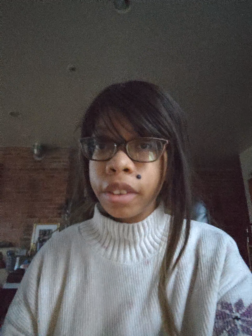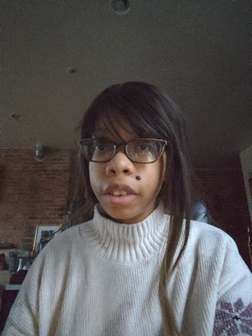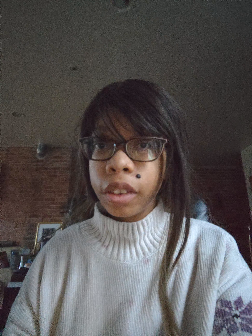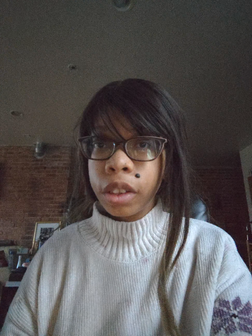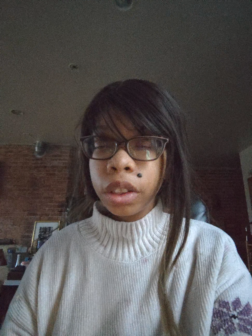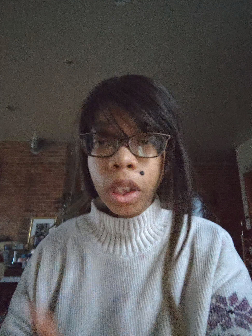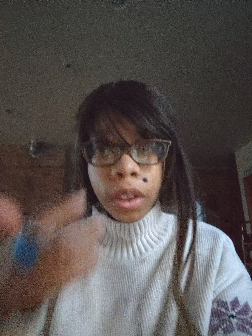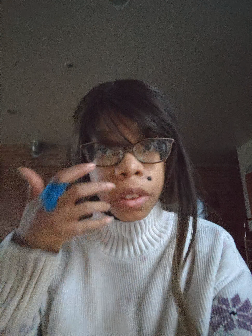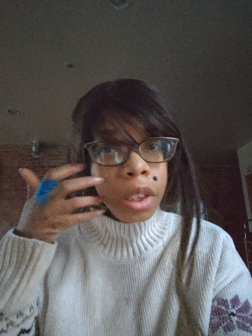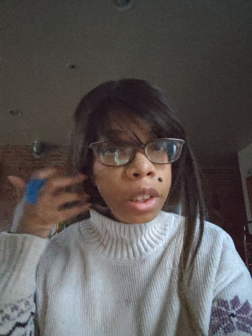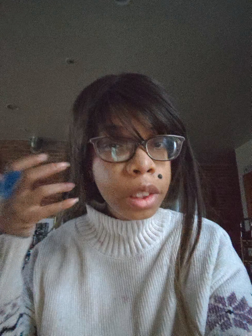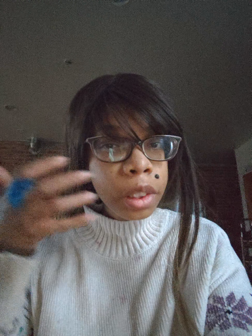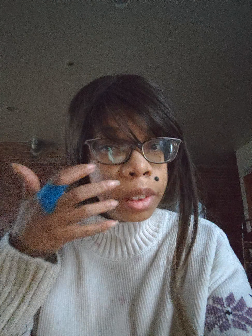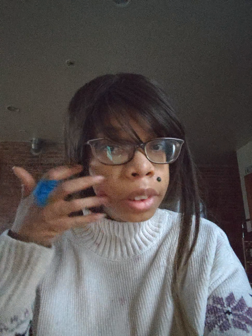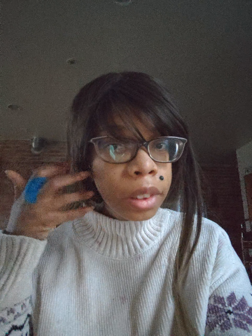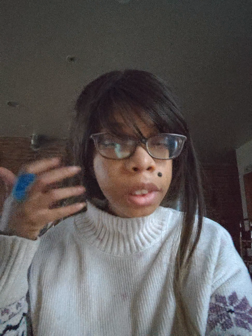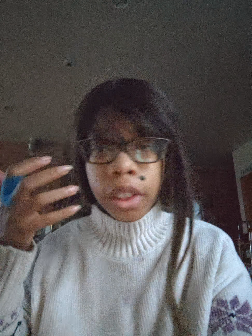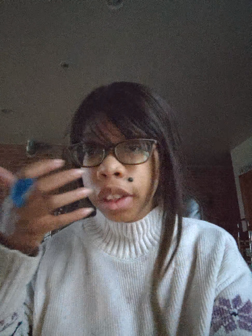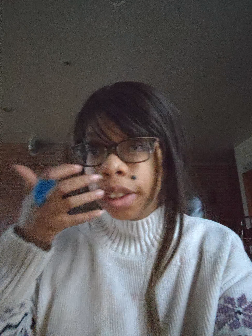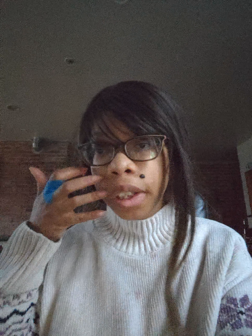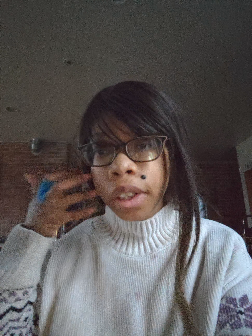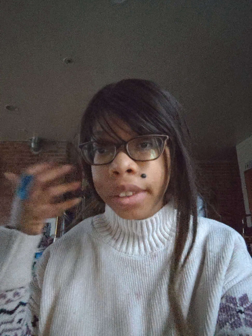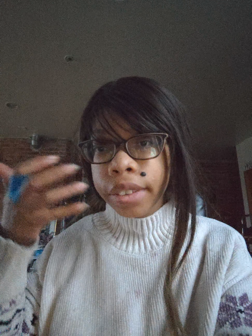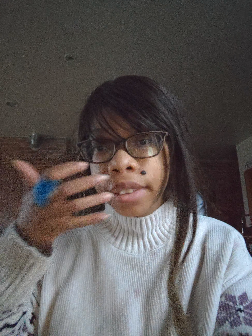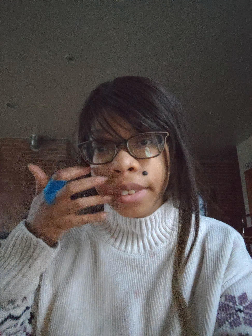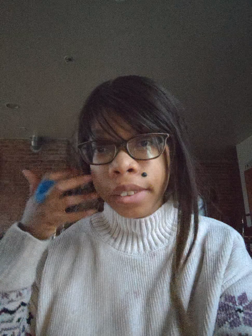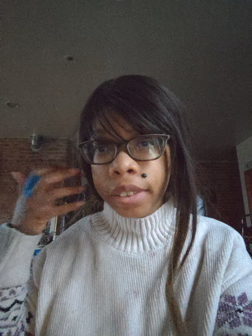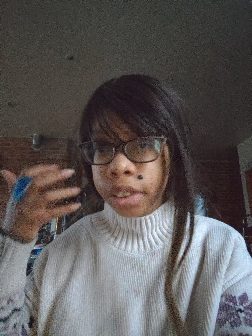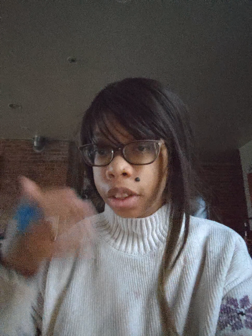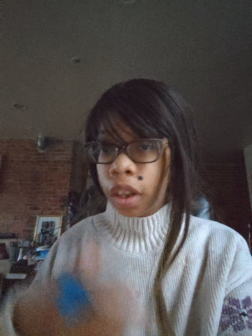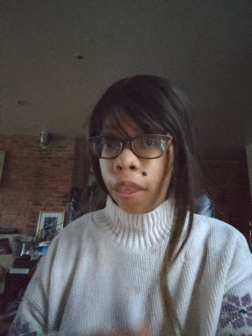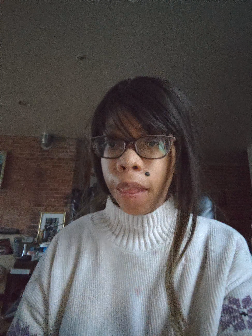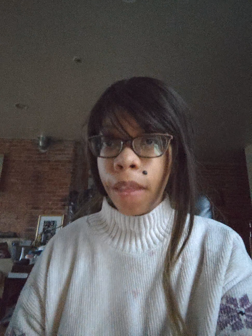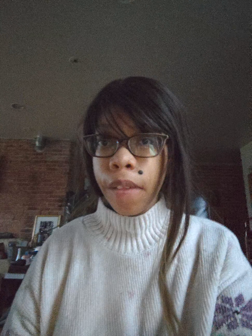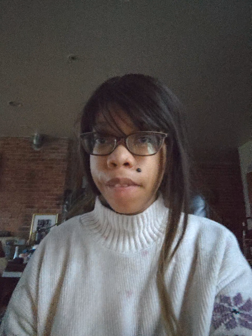tiger